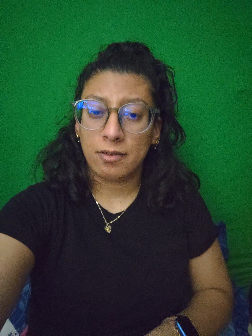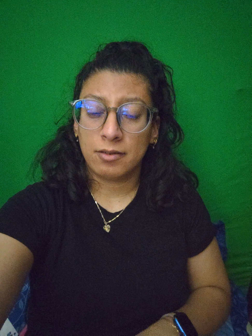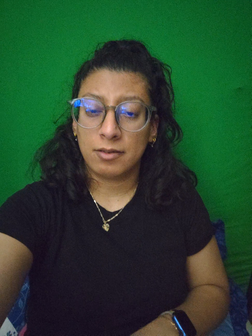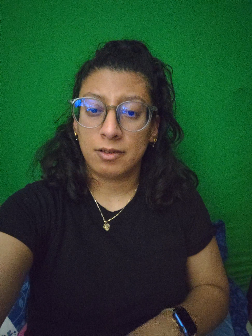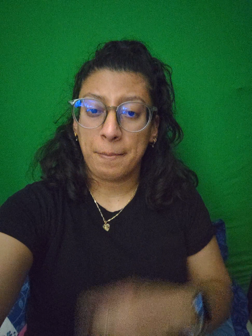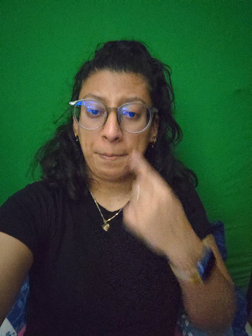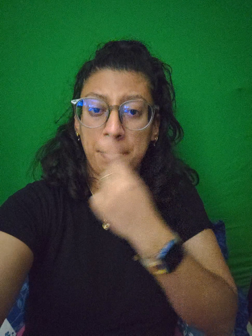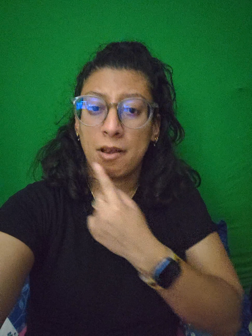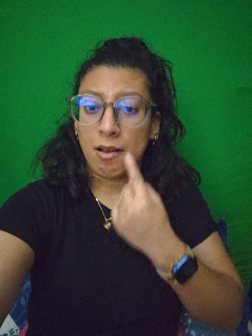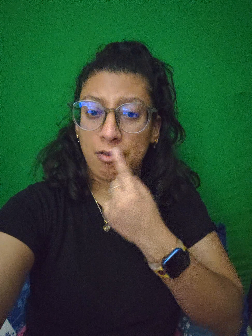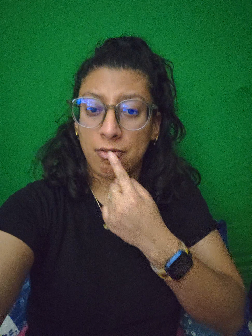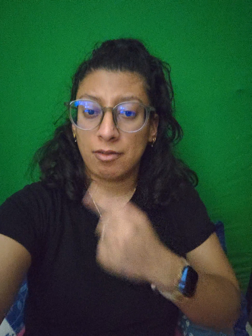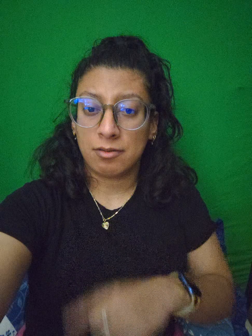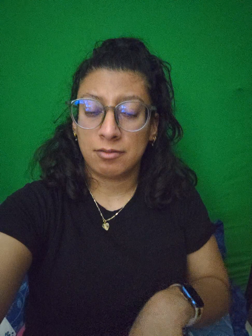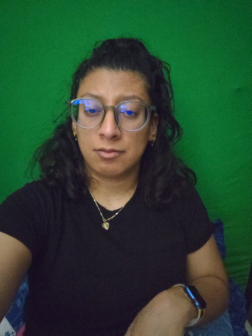mouth